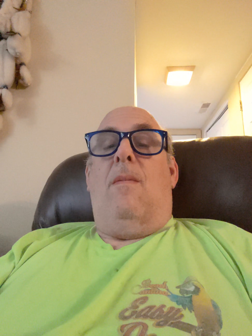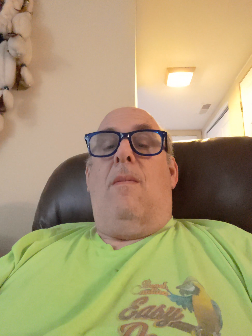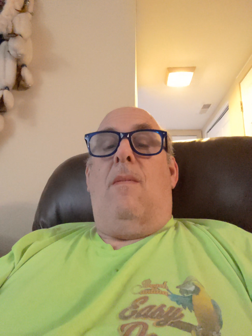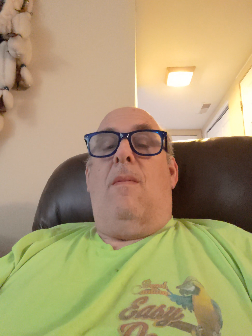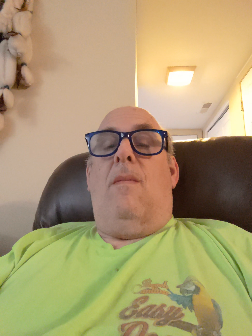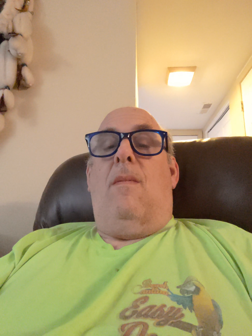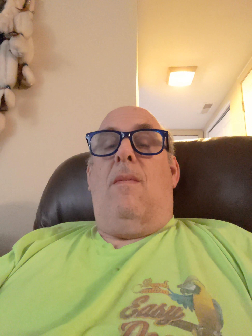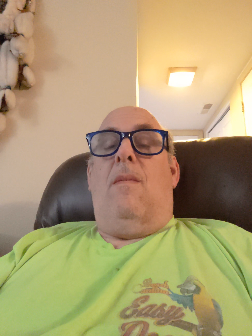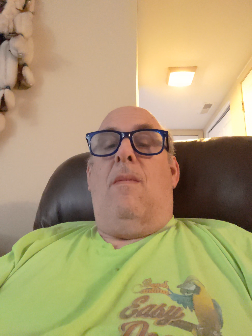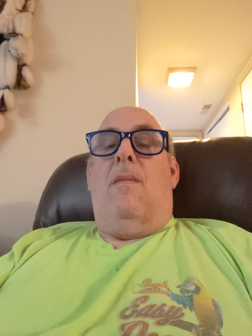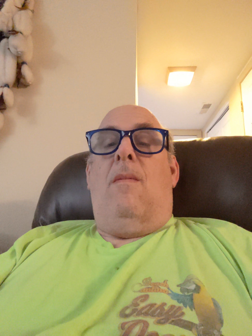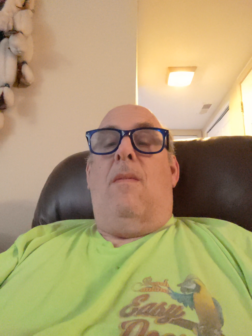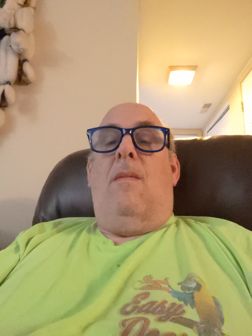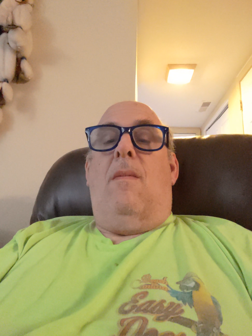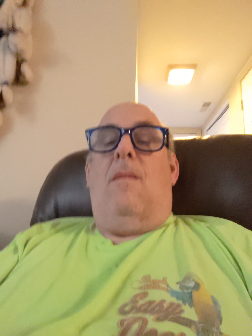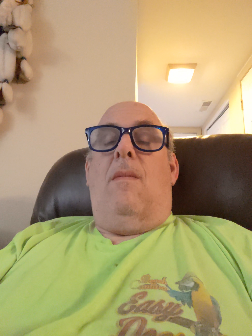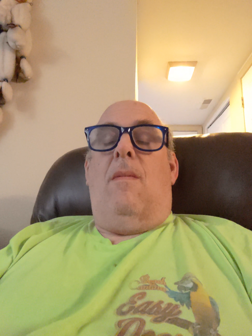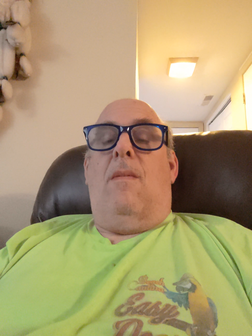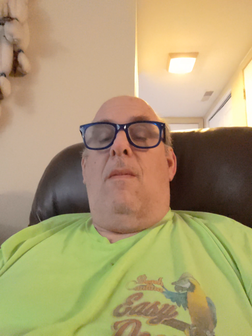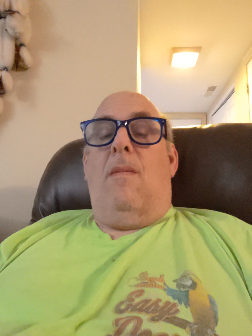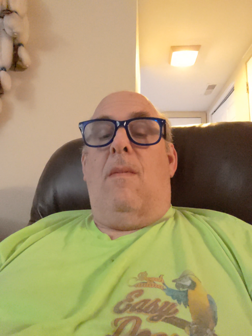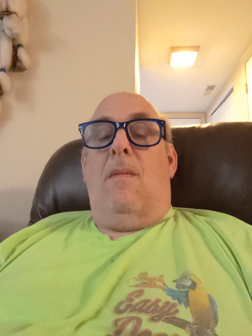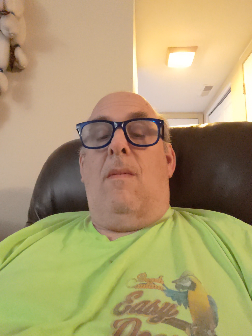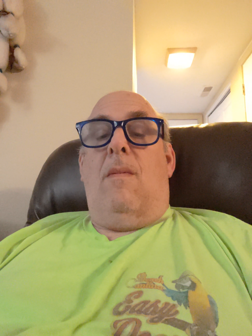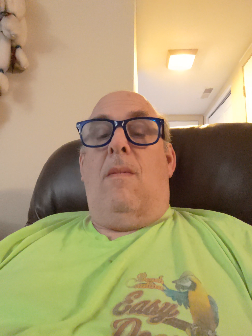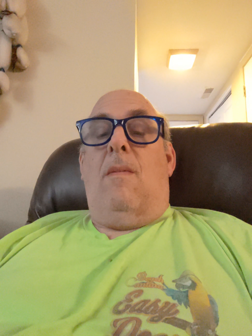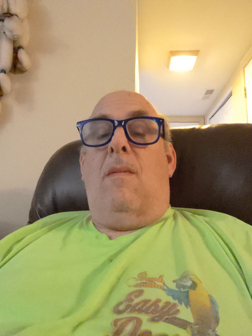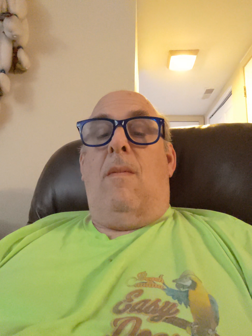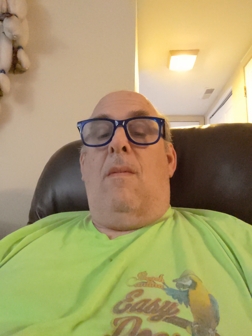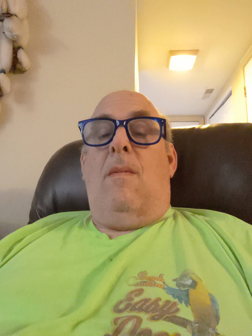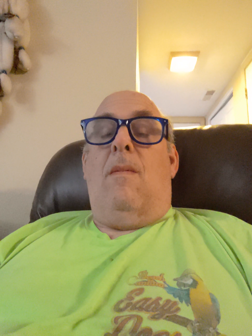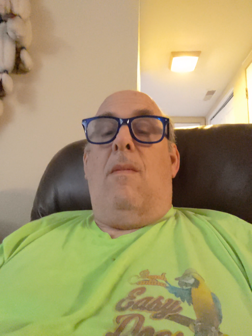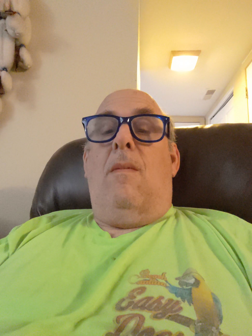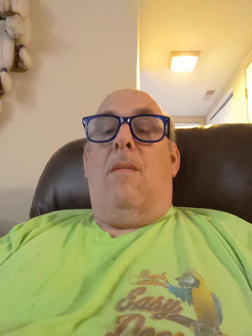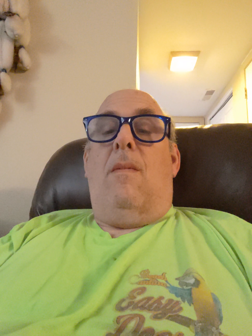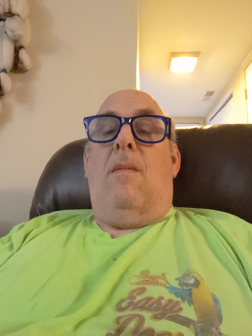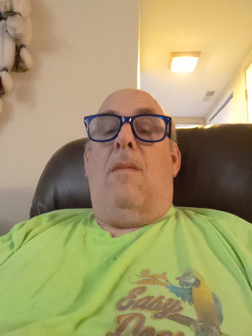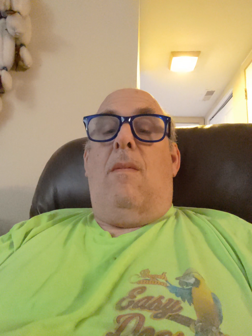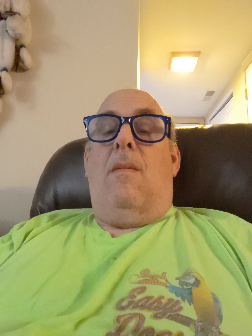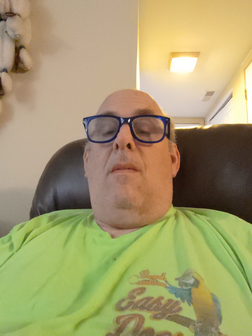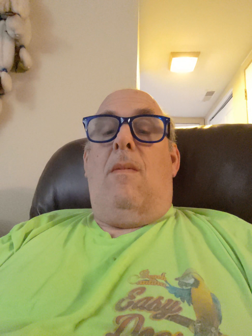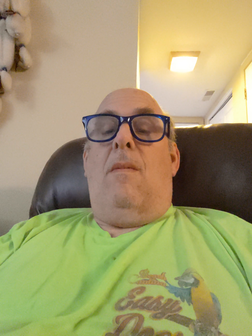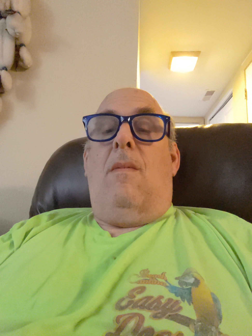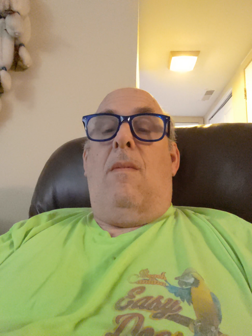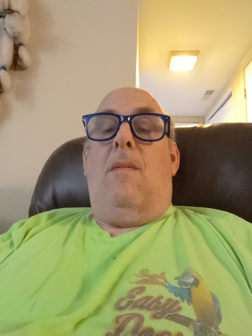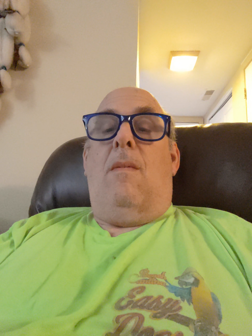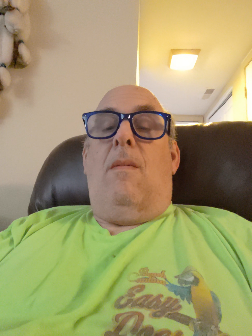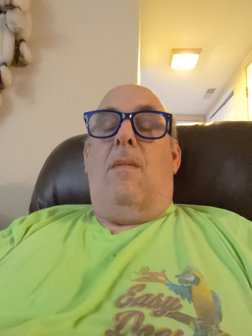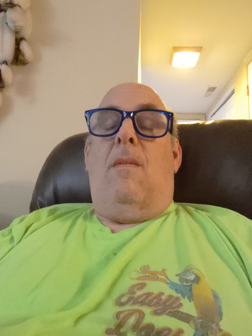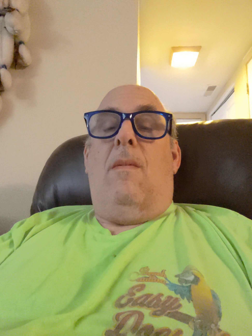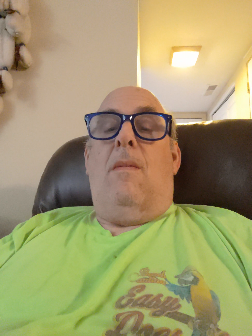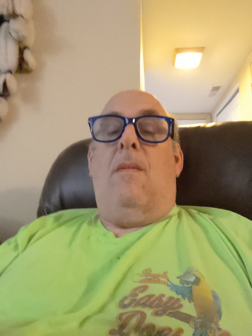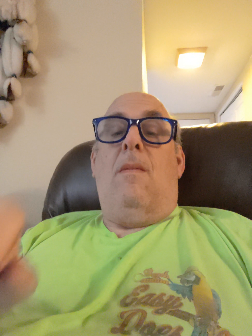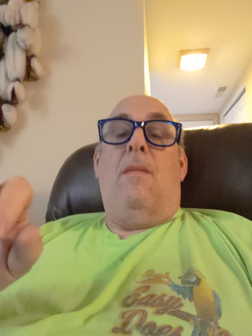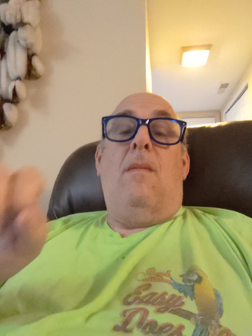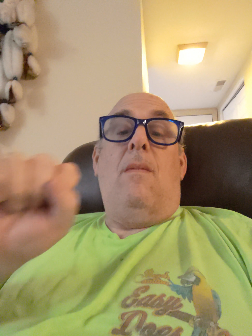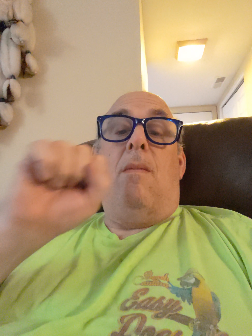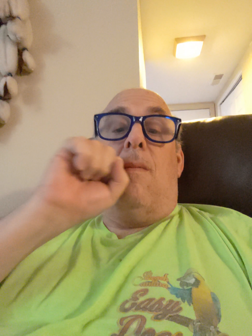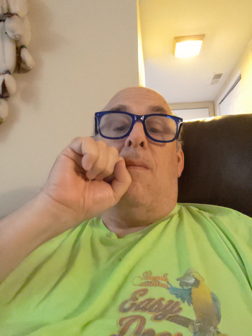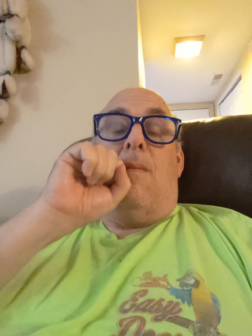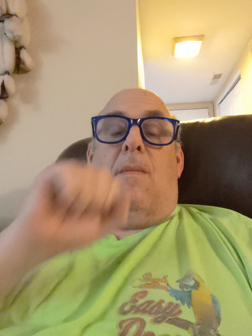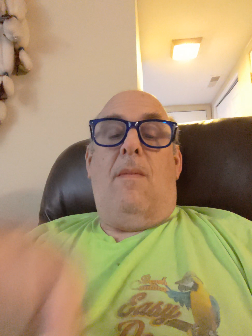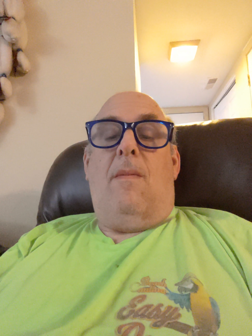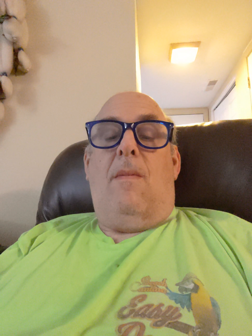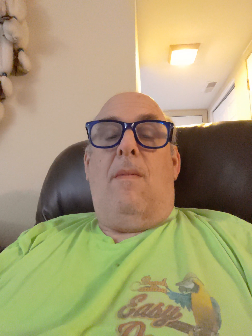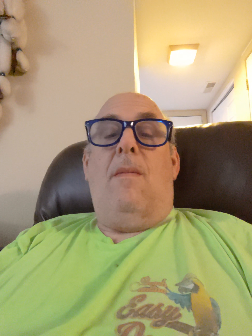carrot